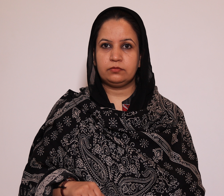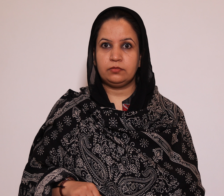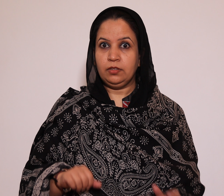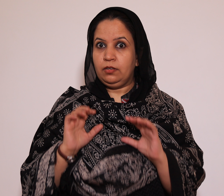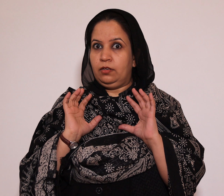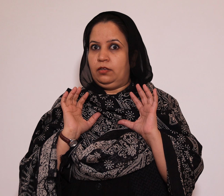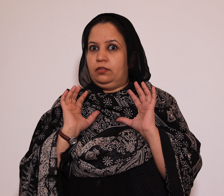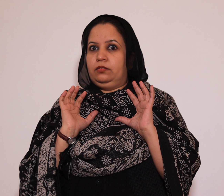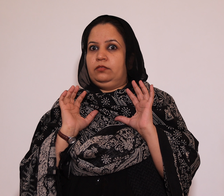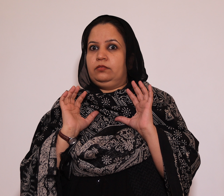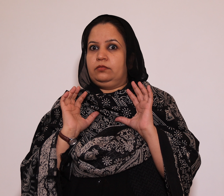scared